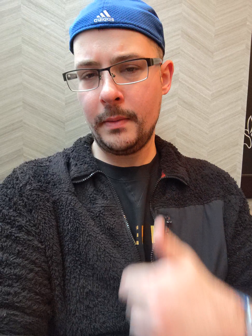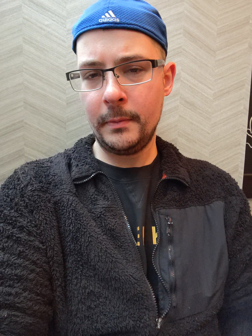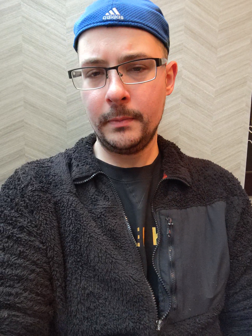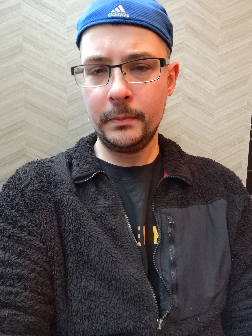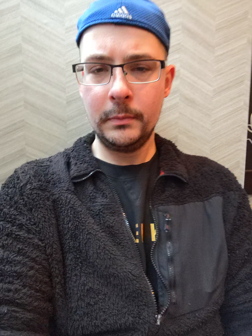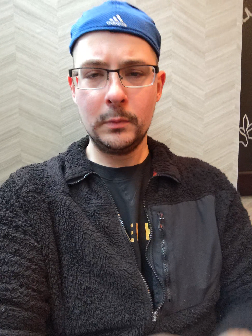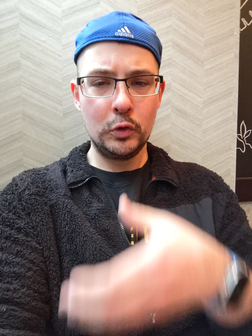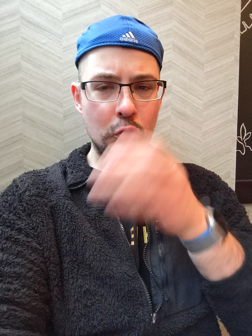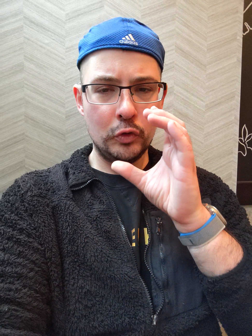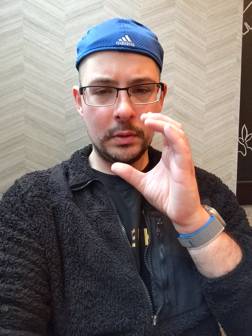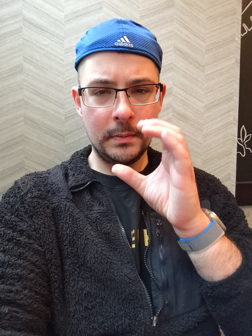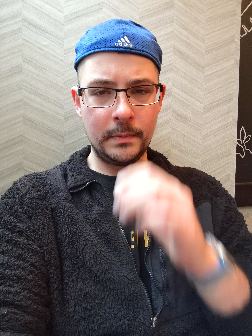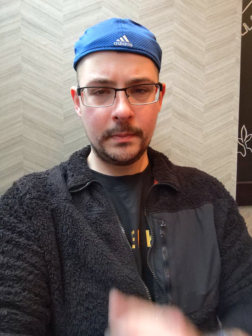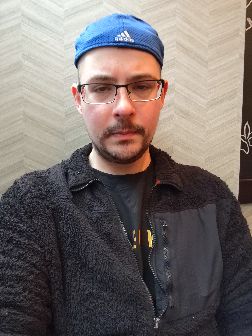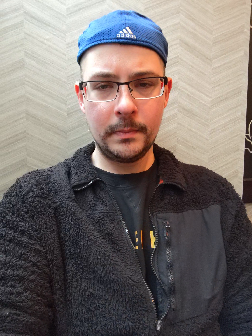drink